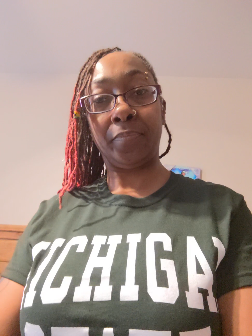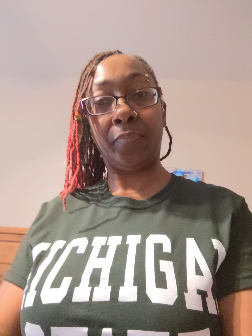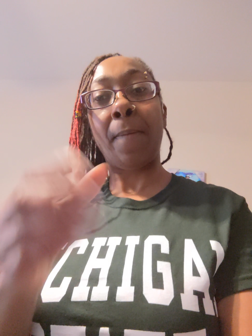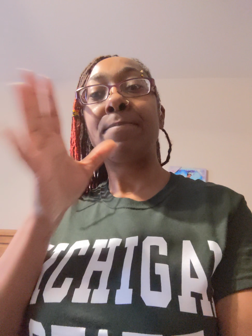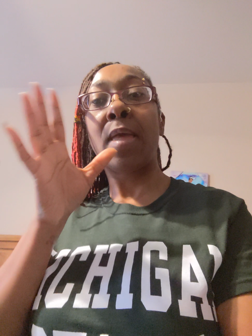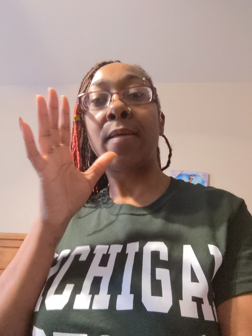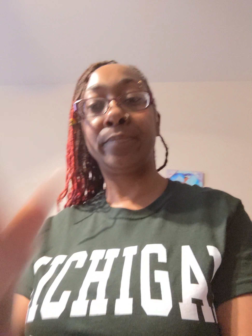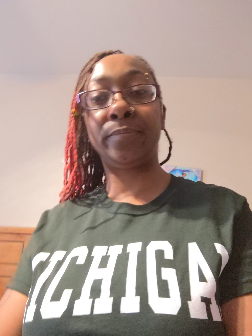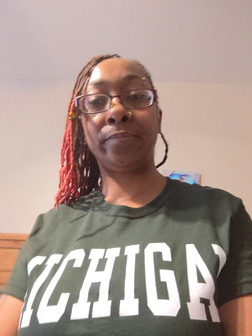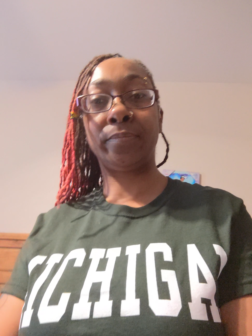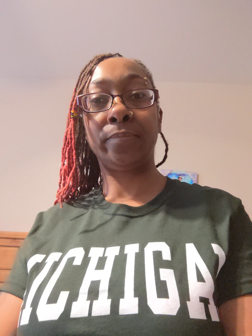mom